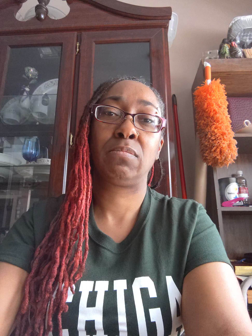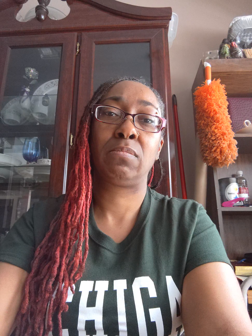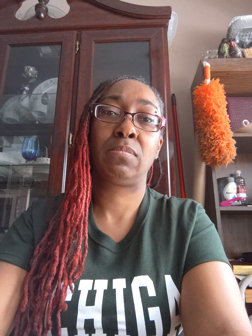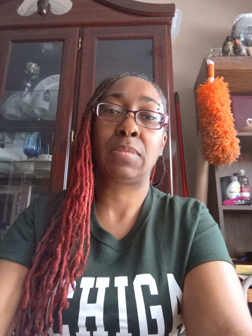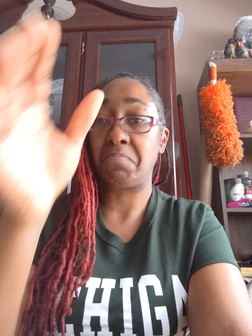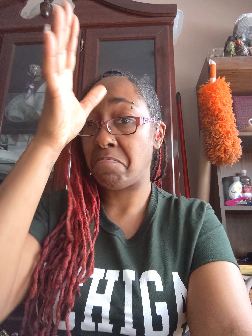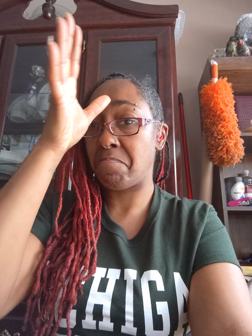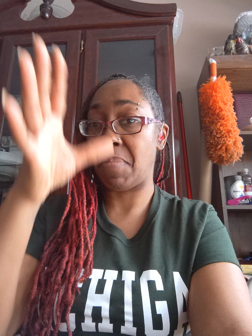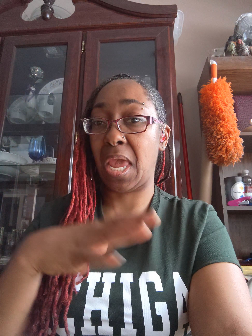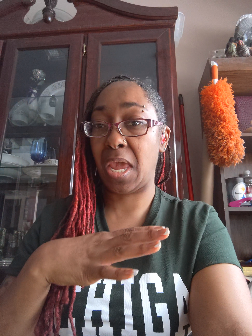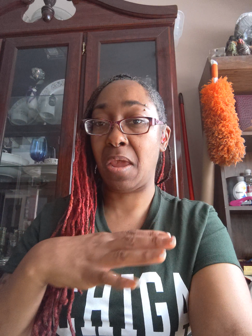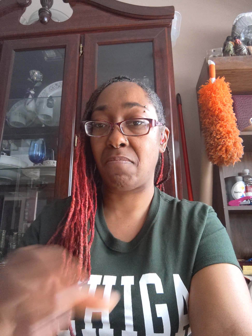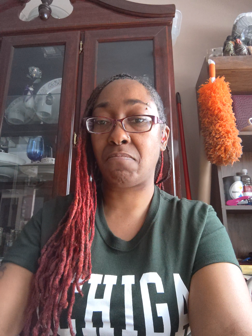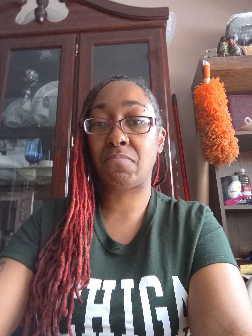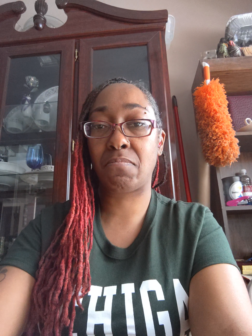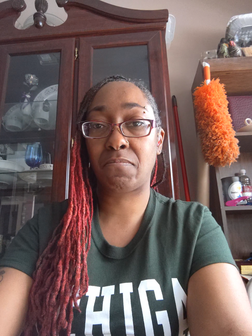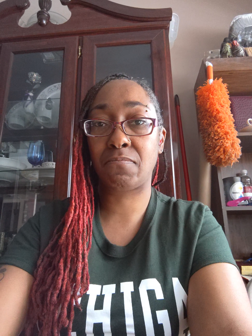man